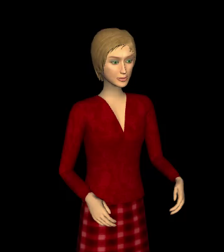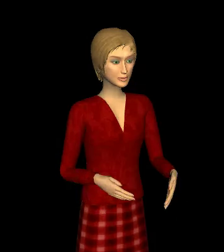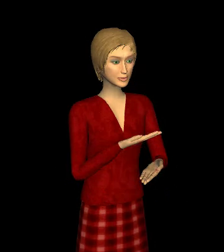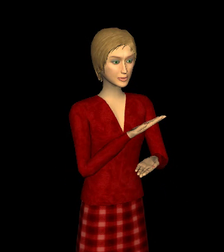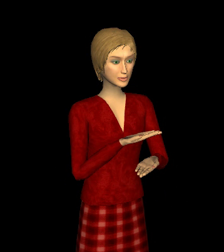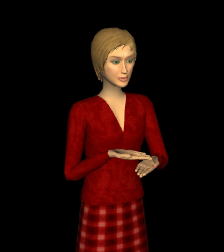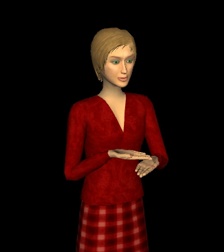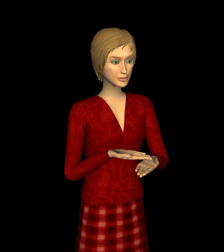يثبت